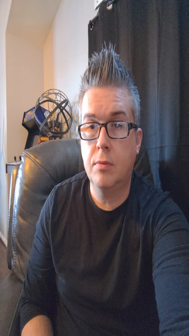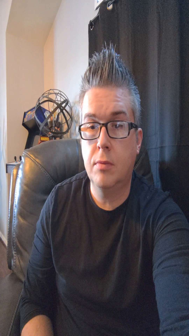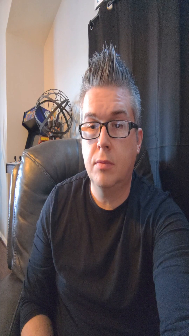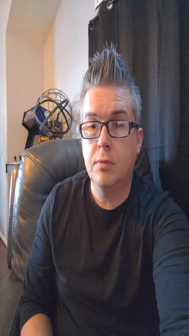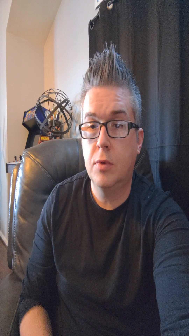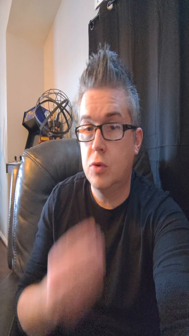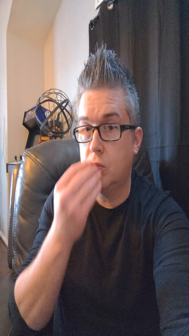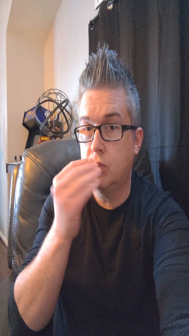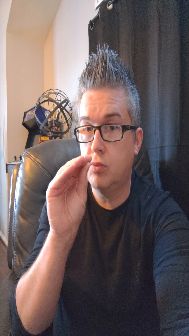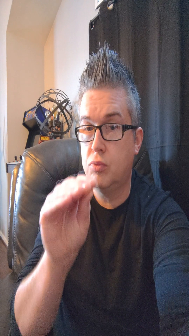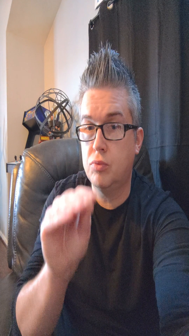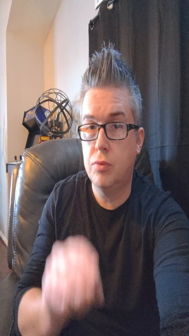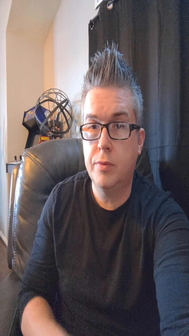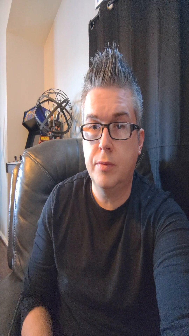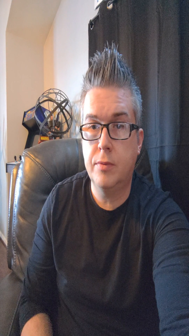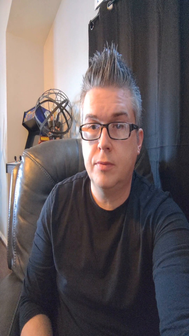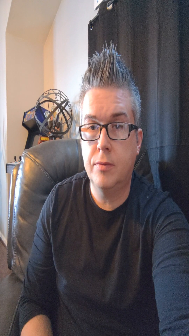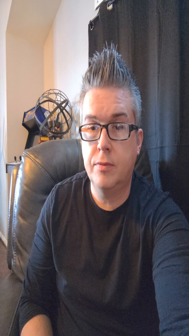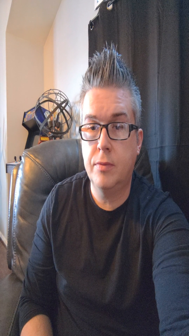kiss